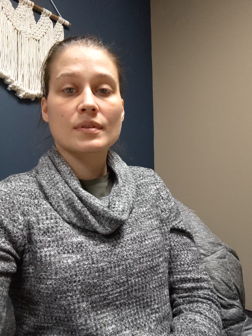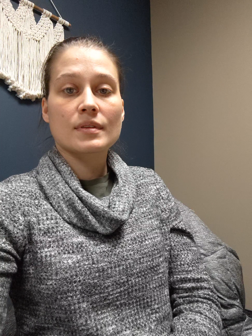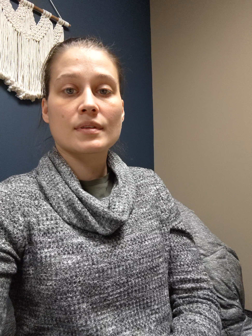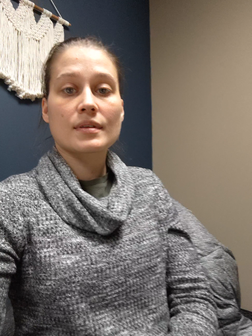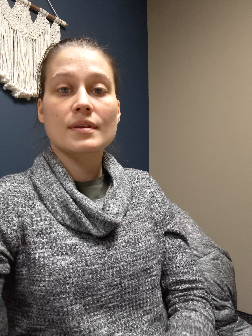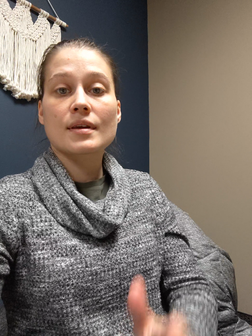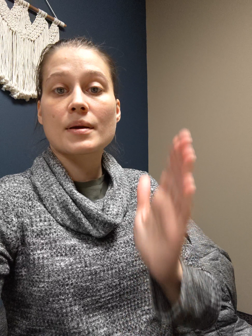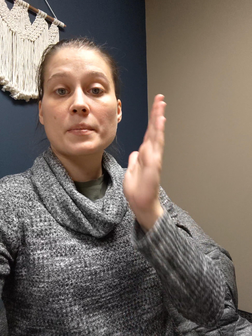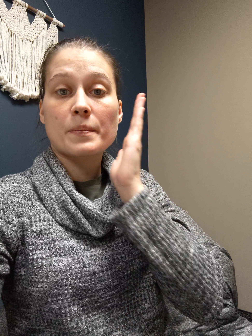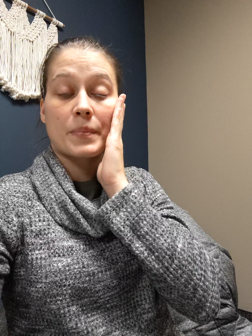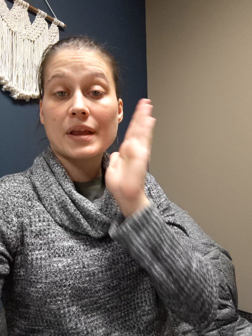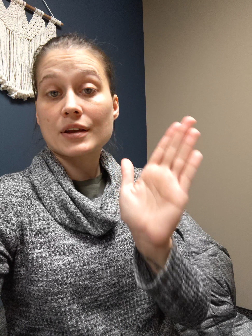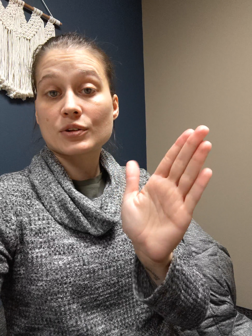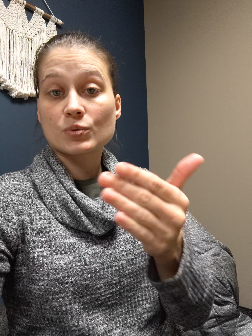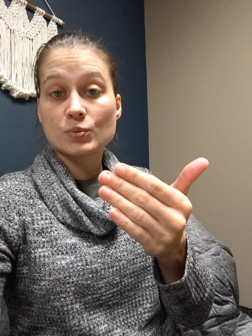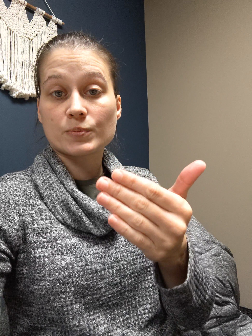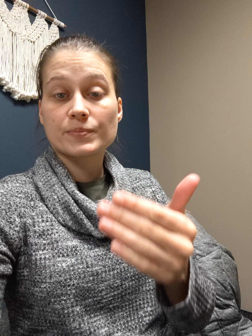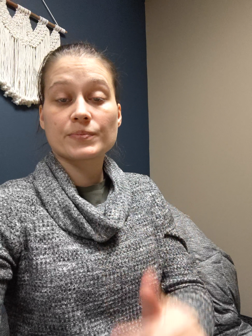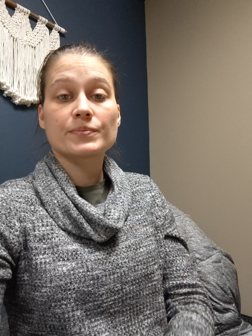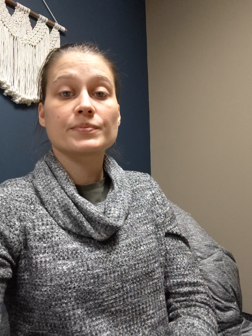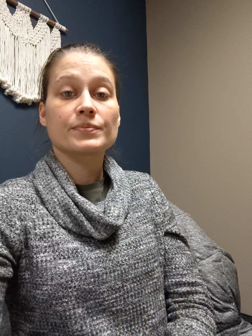bedroom